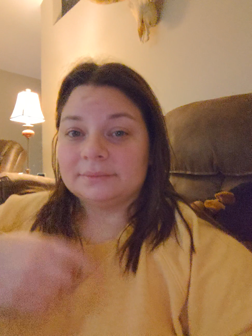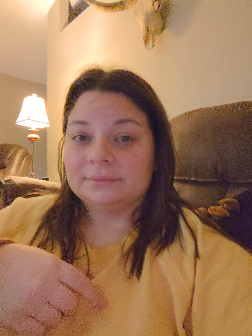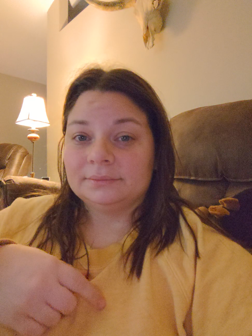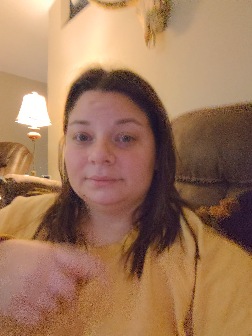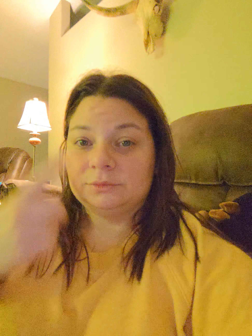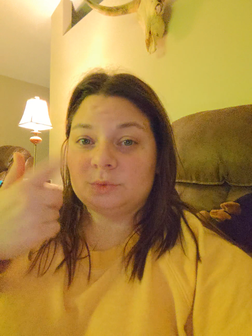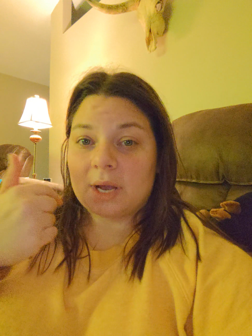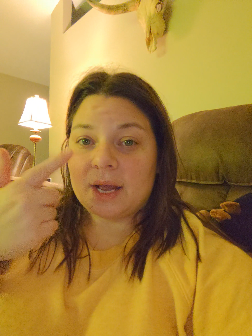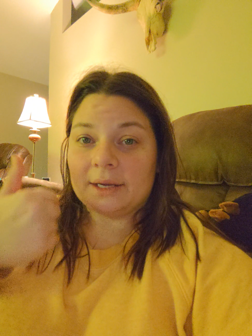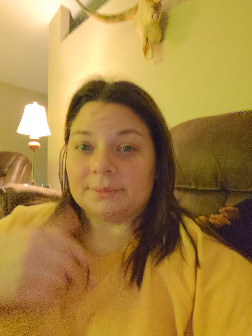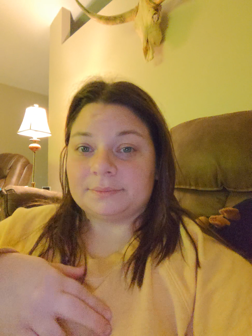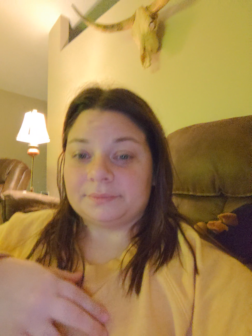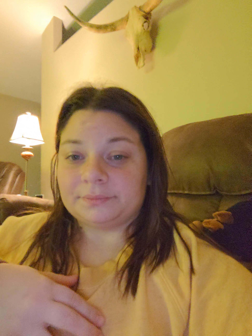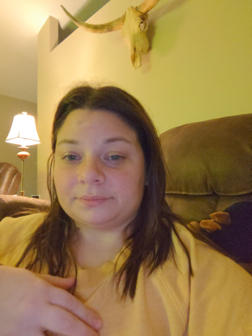cry